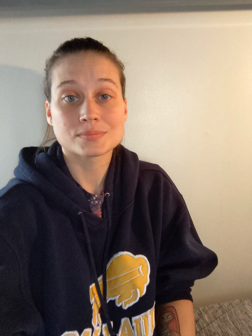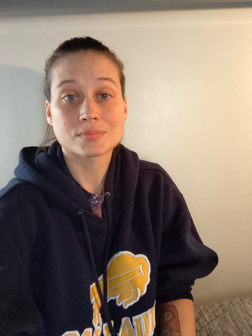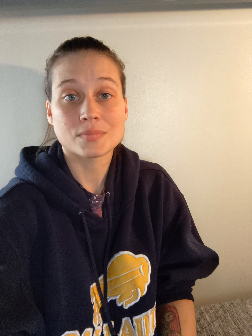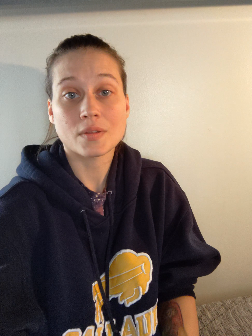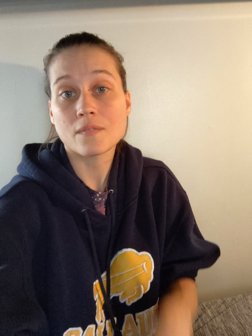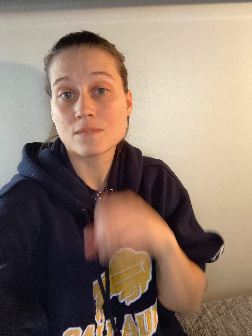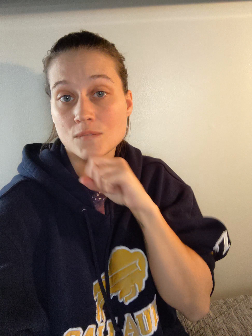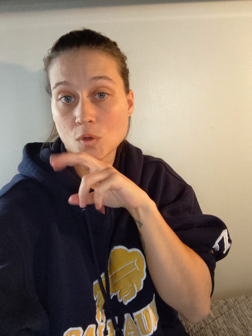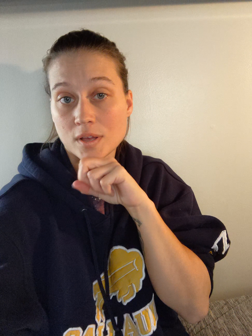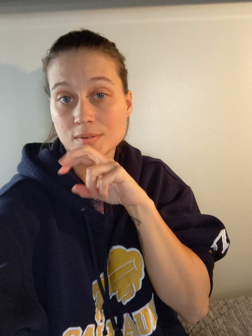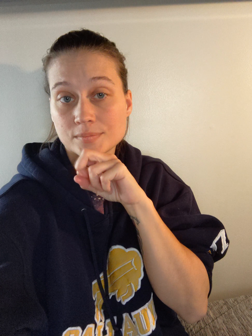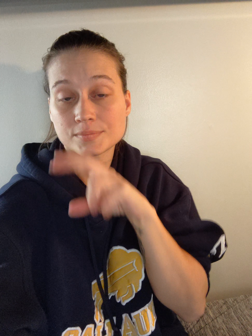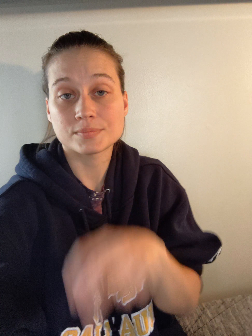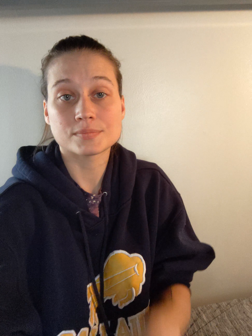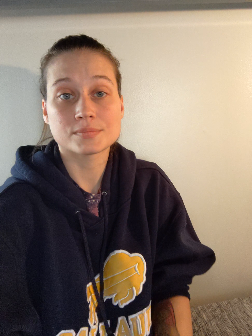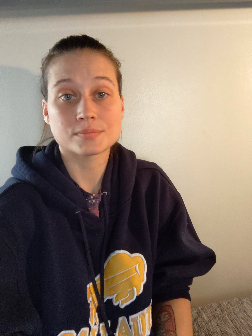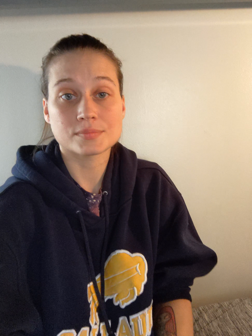frog